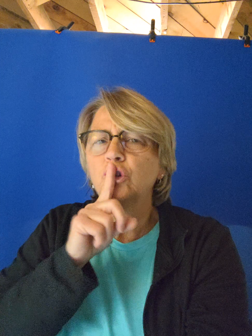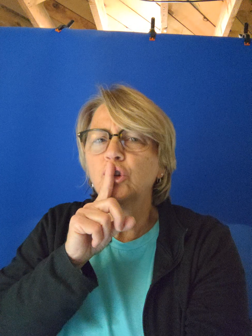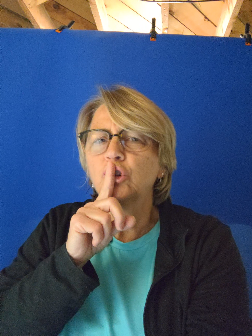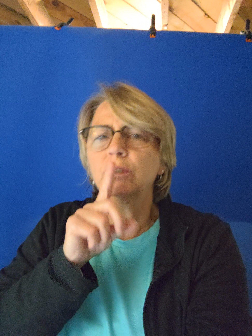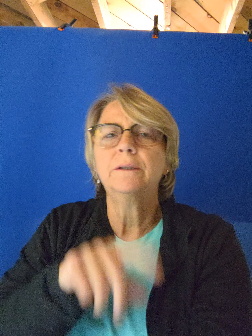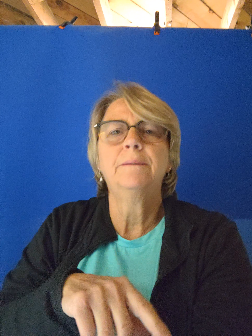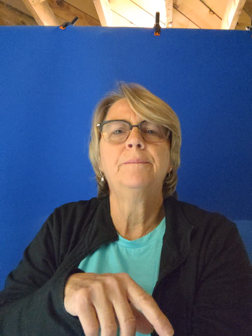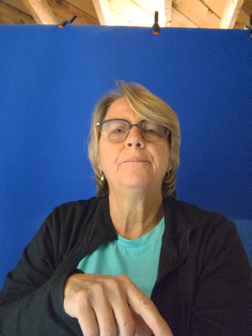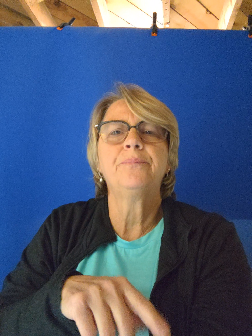shhh